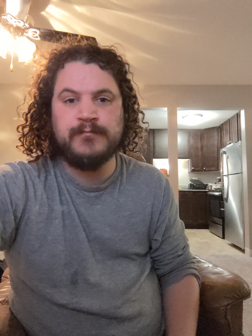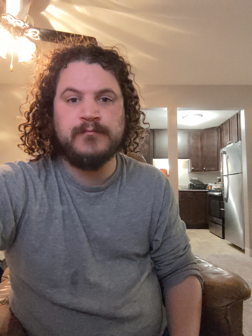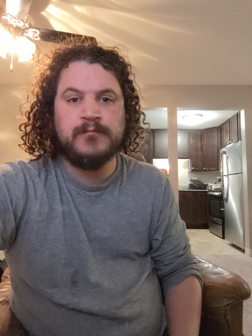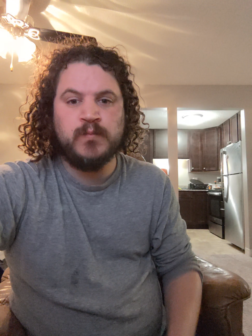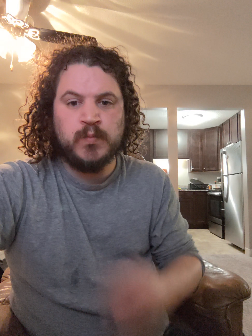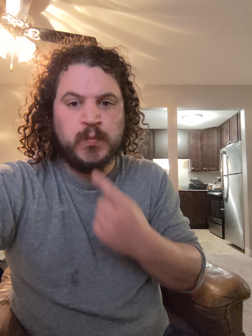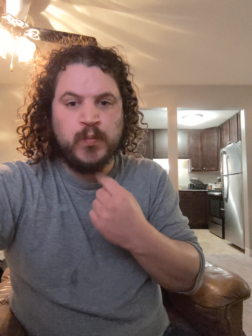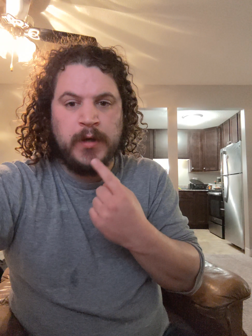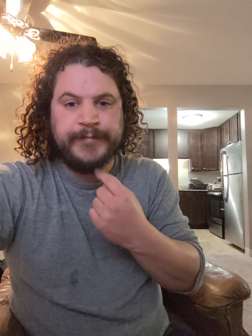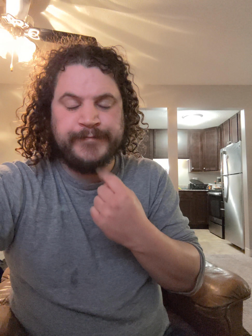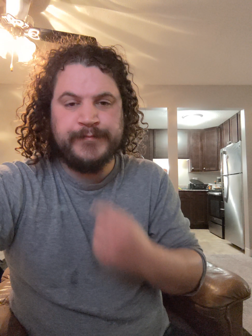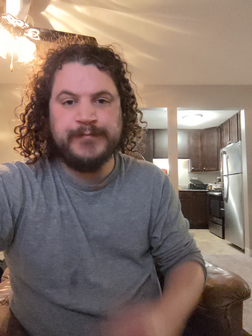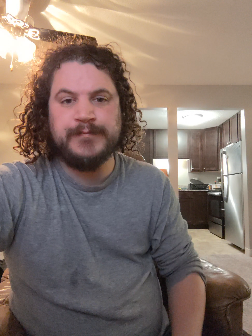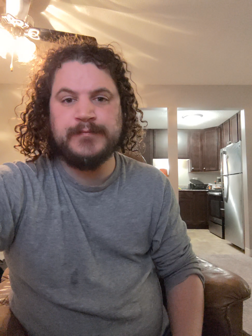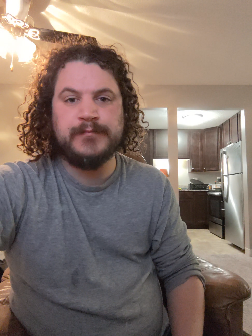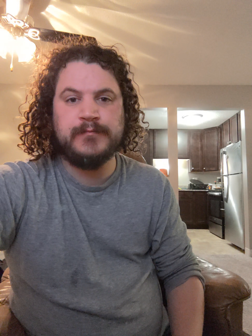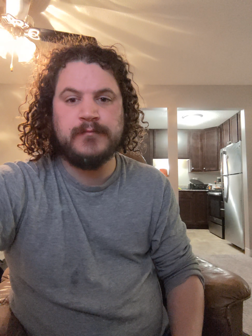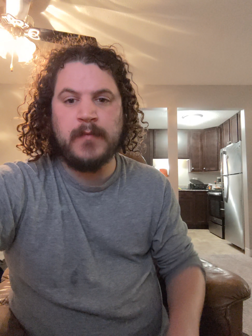red